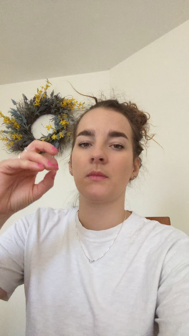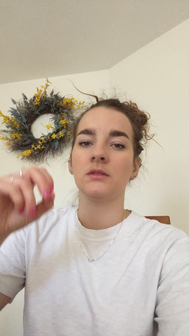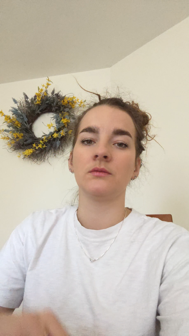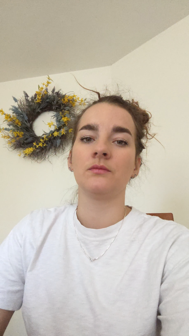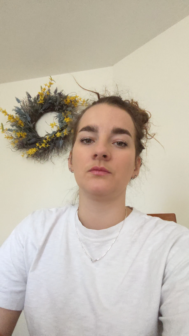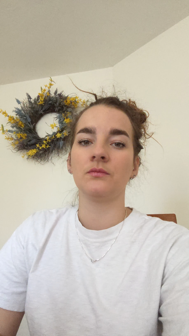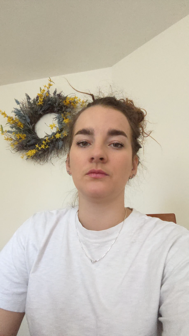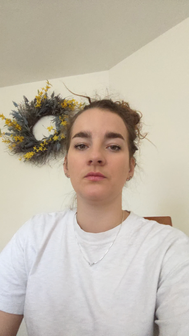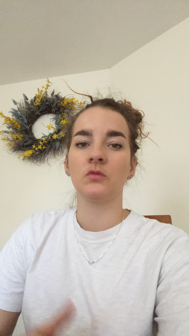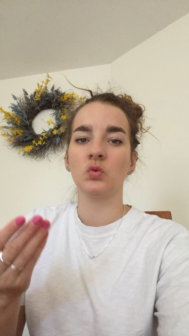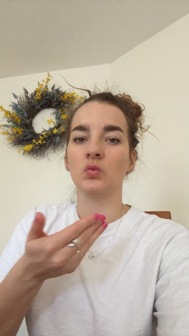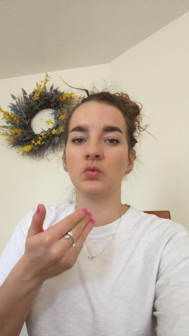new